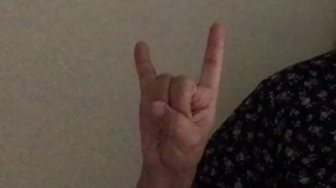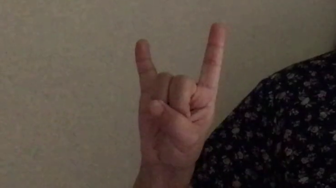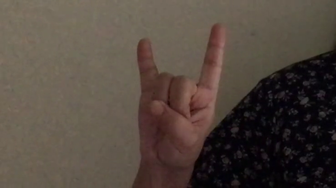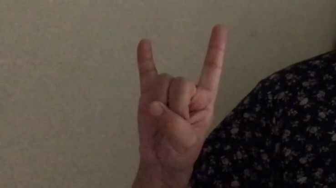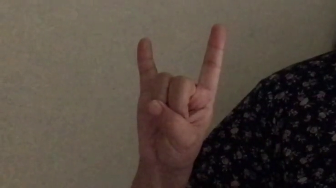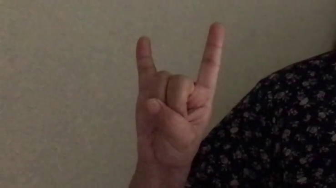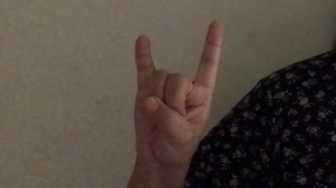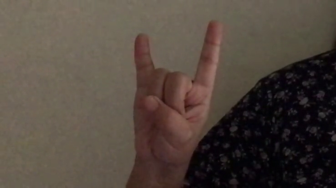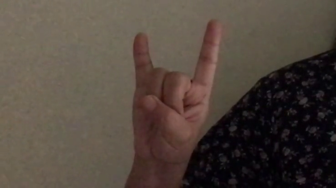झ